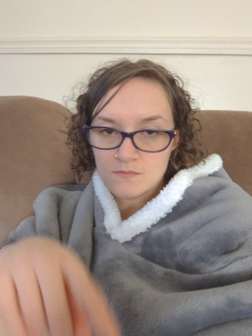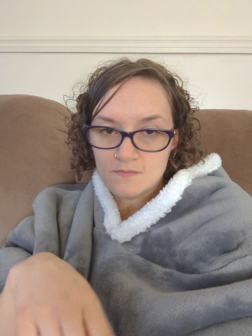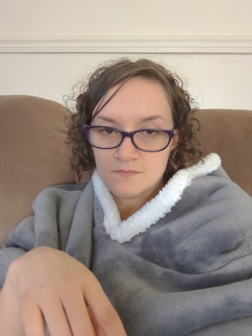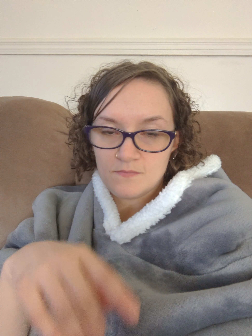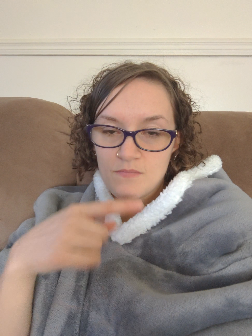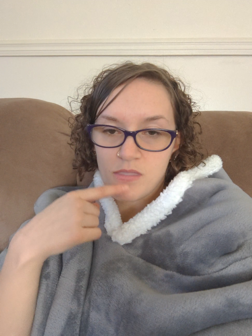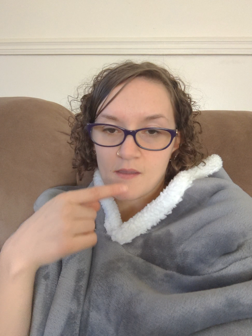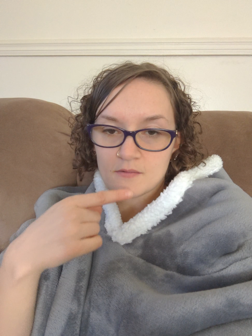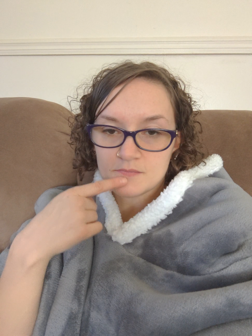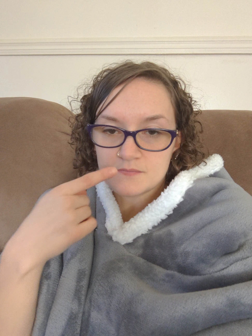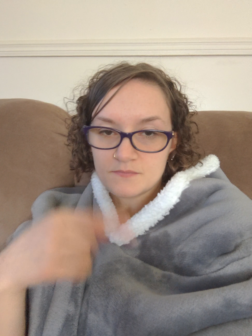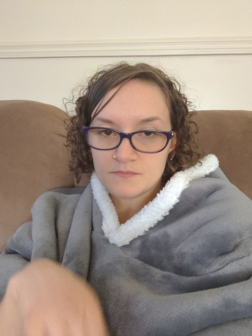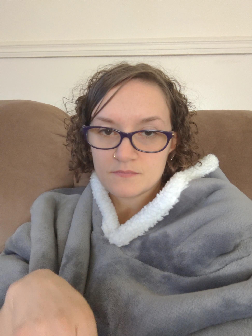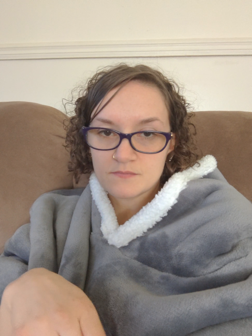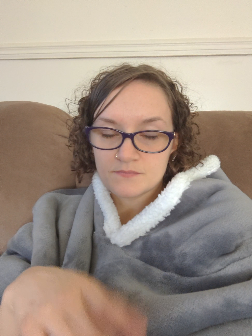say